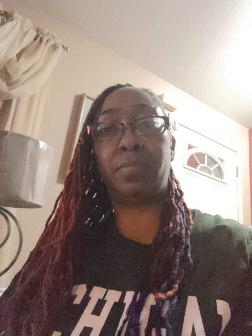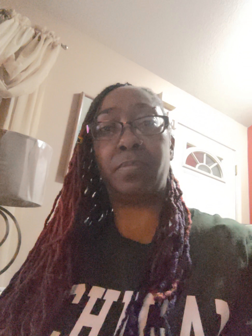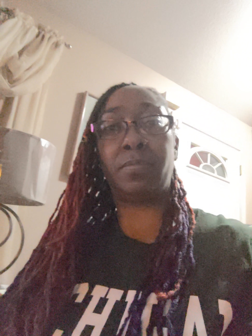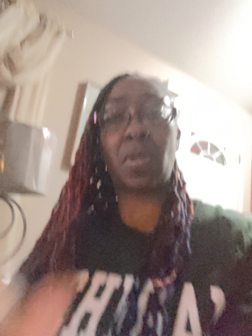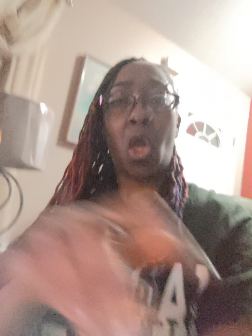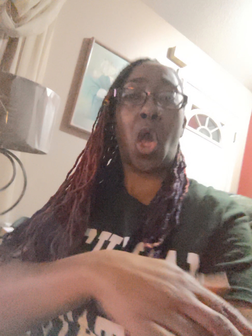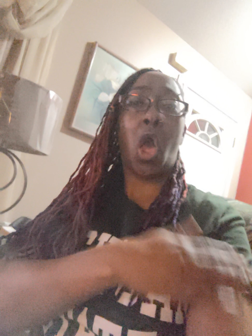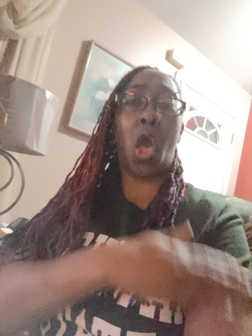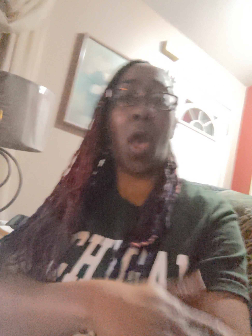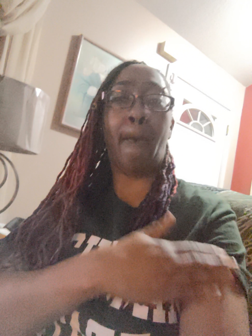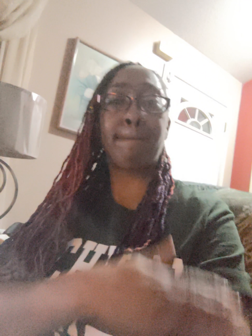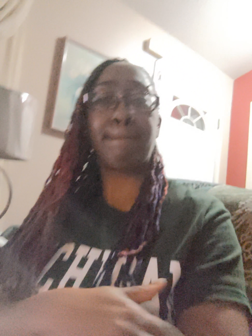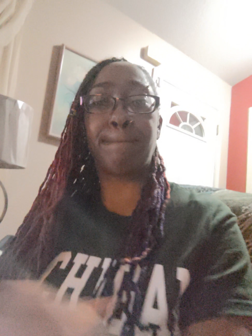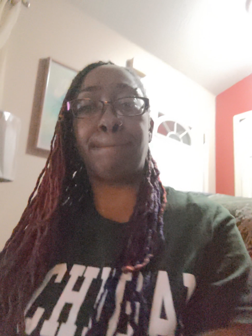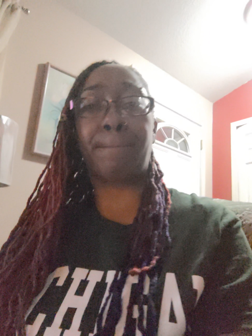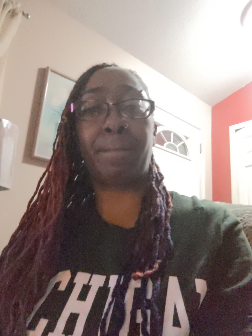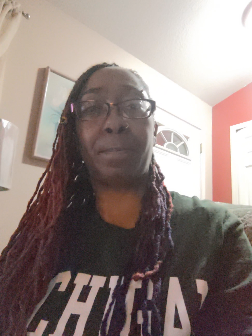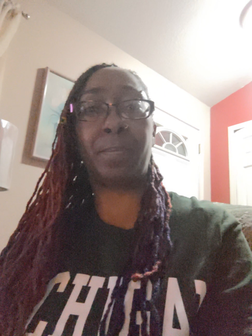arm